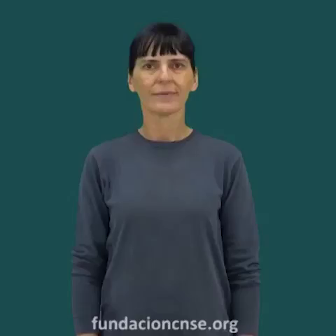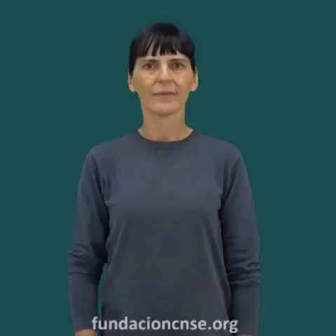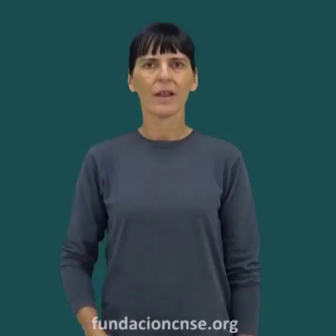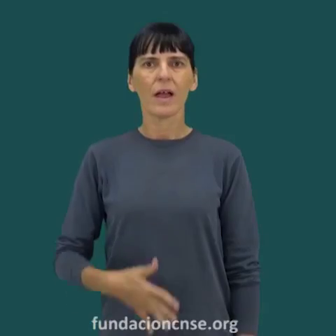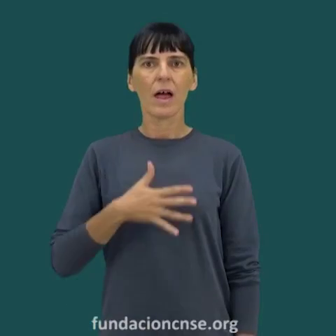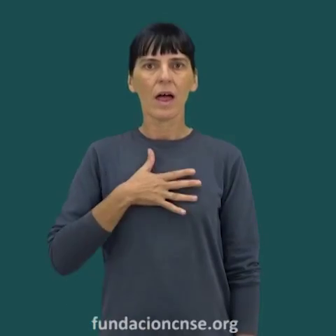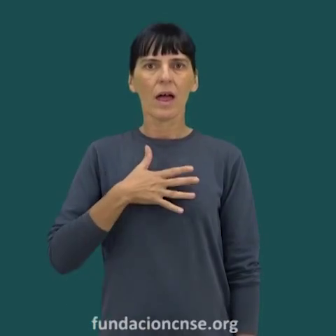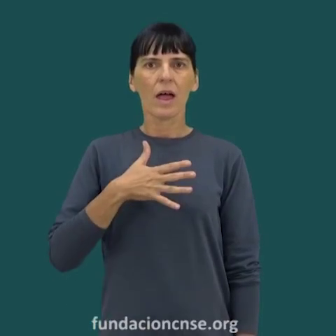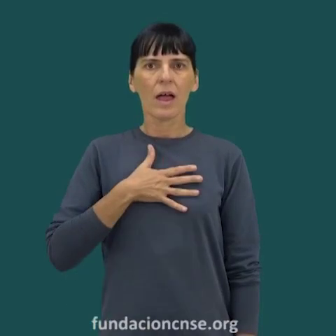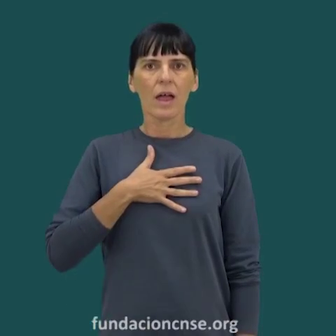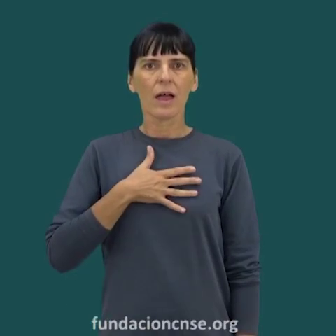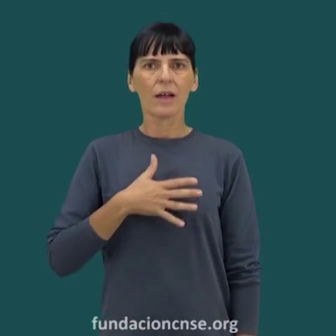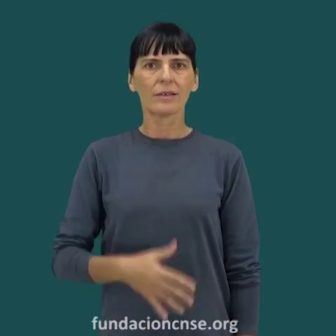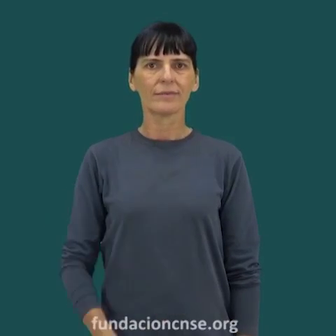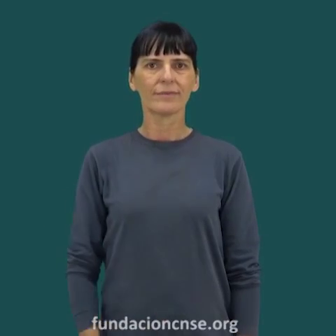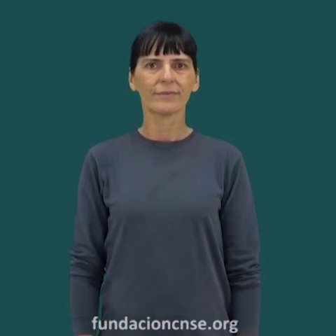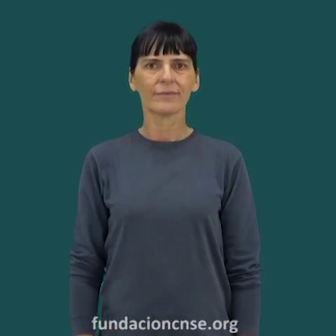asma